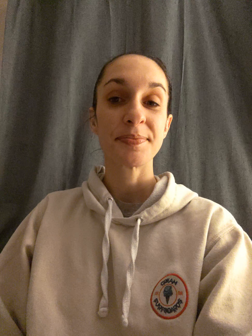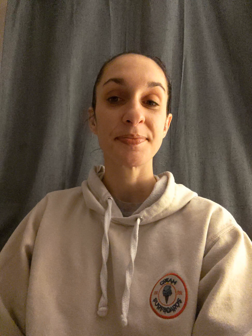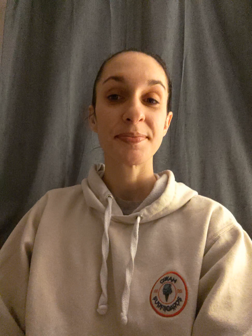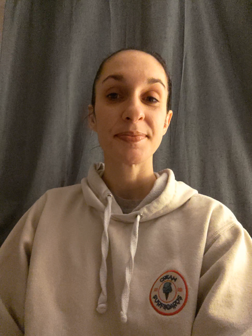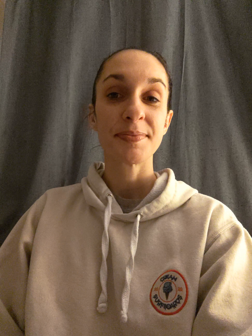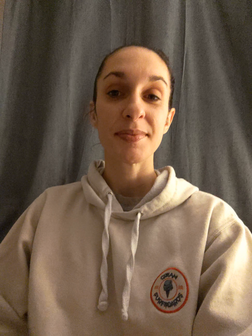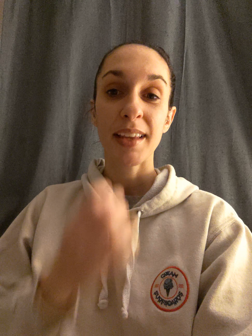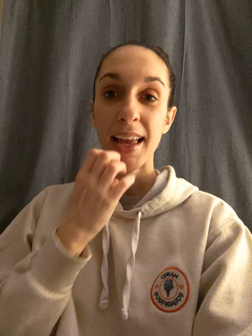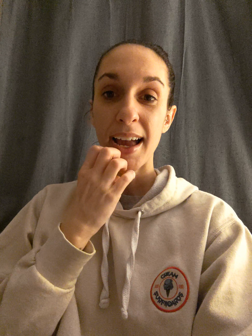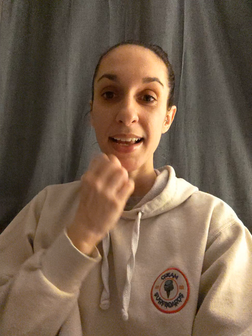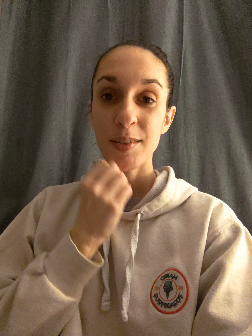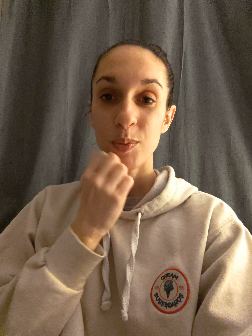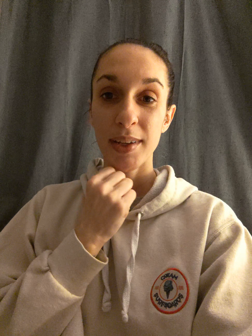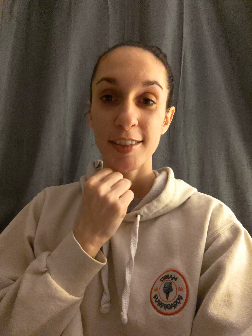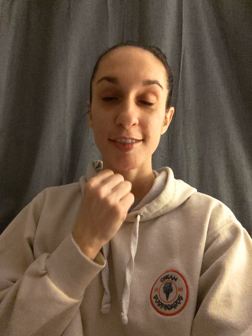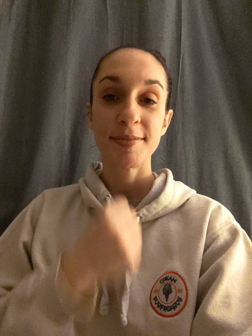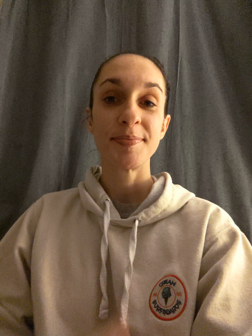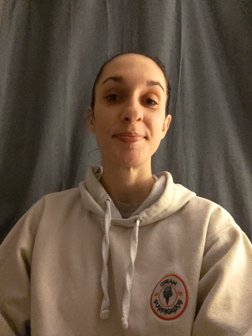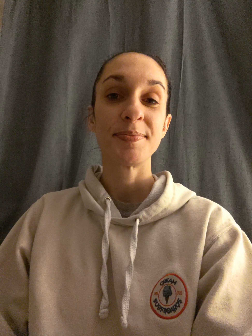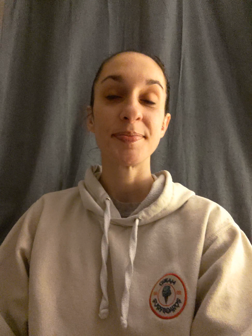underwear